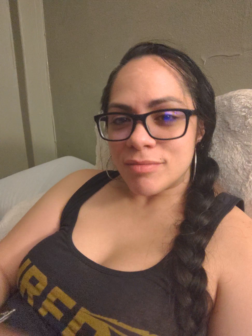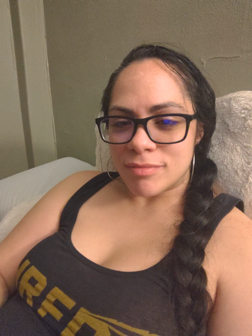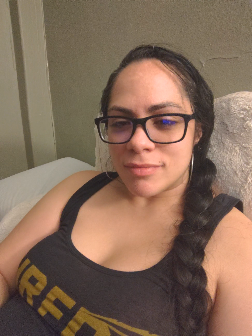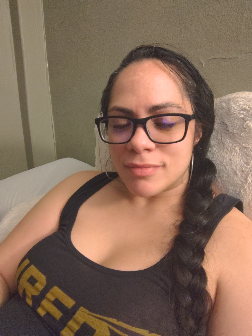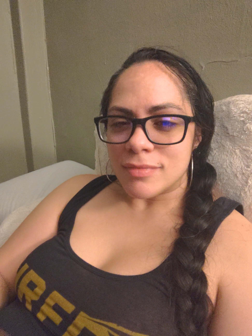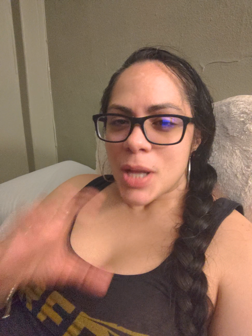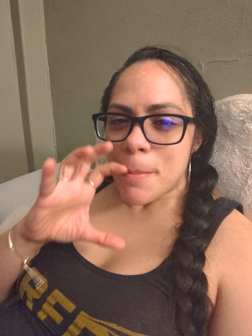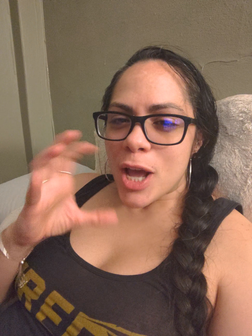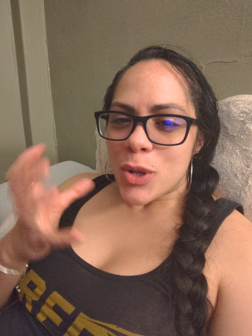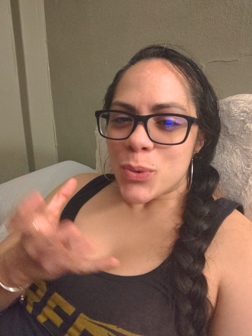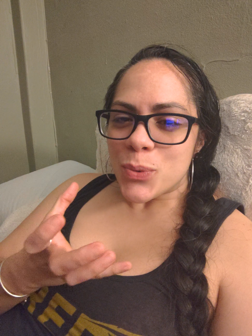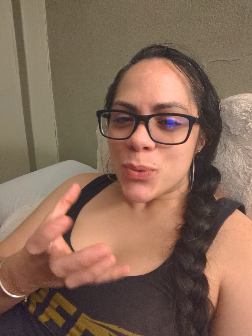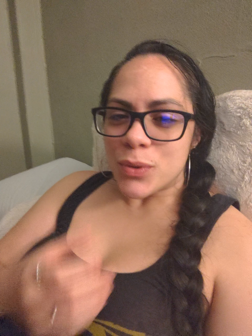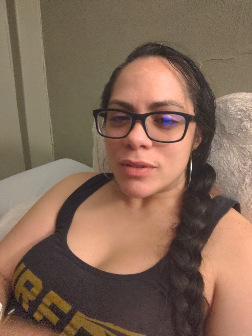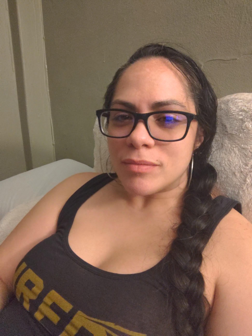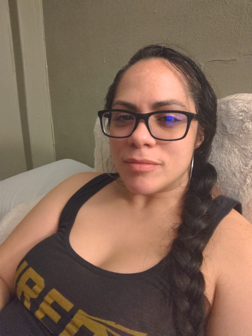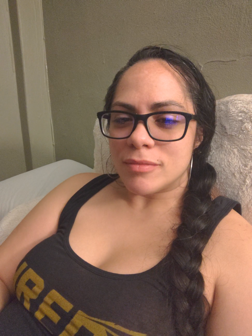balloon